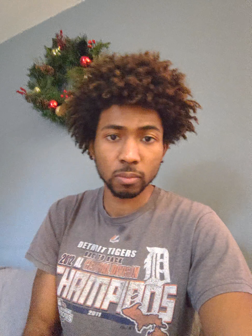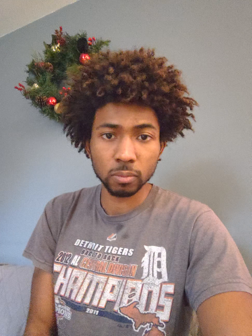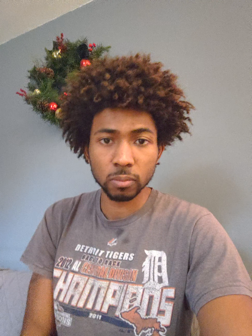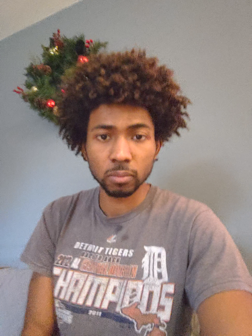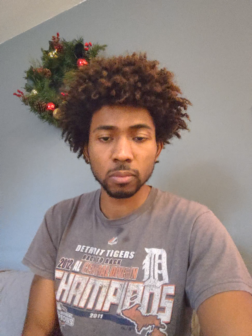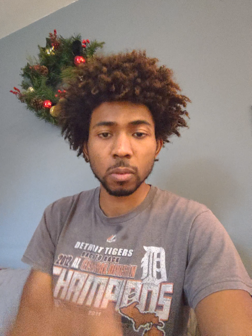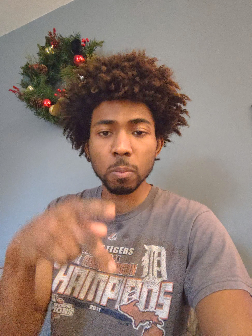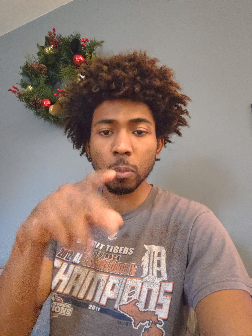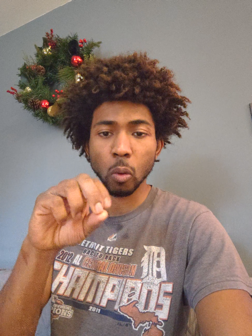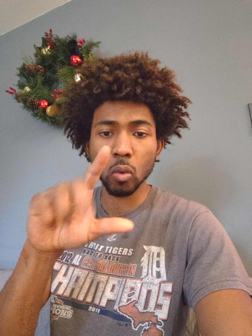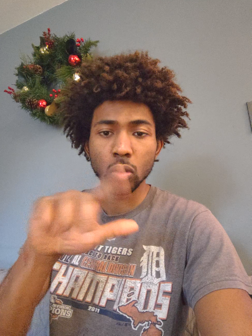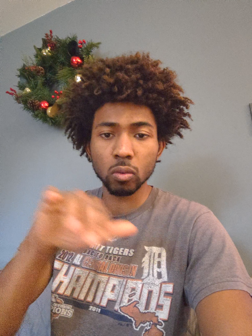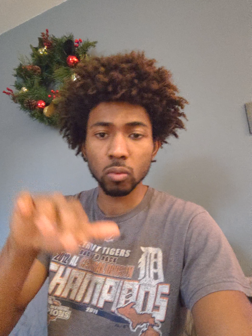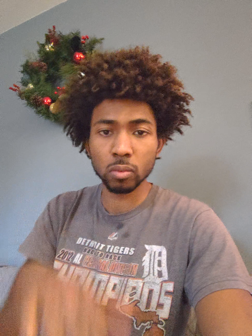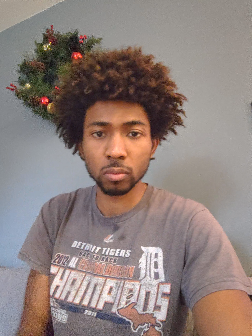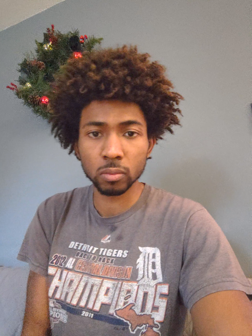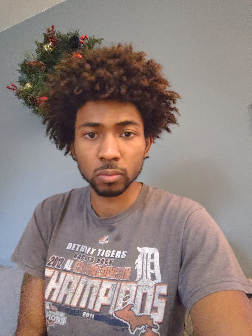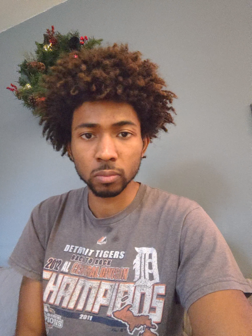pool